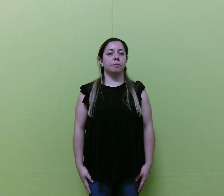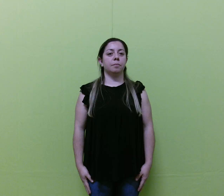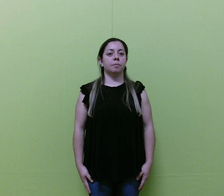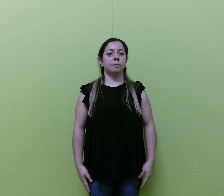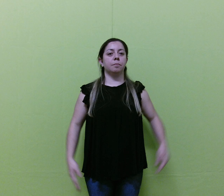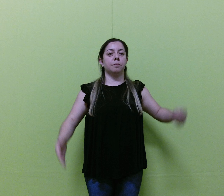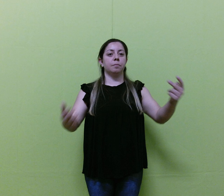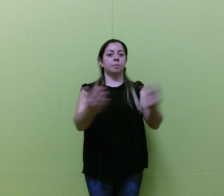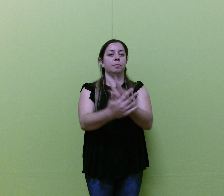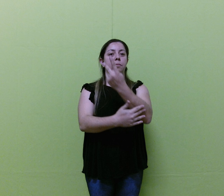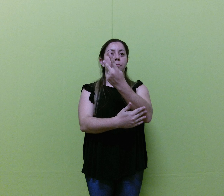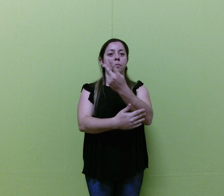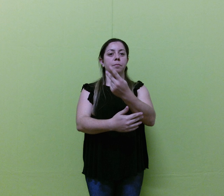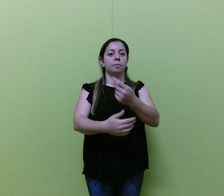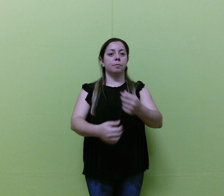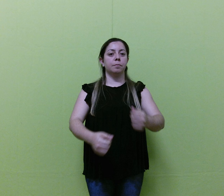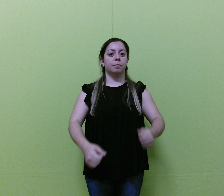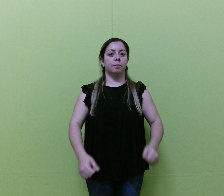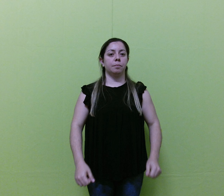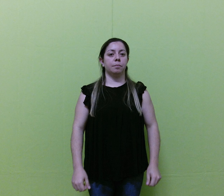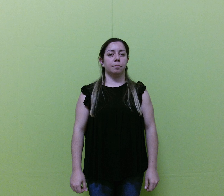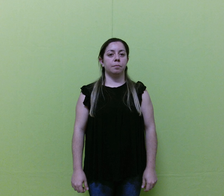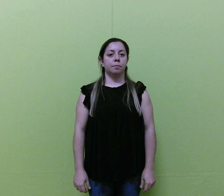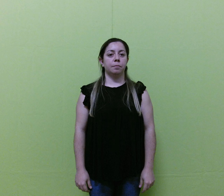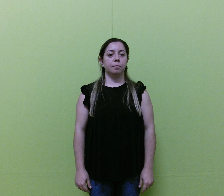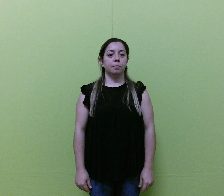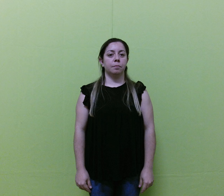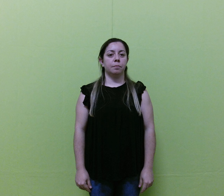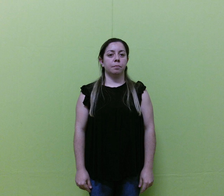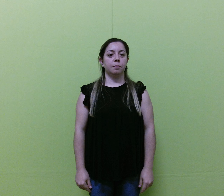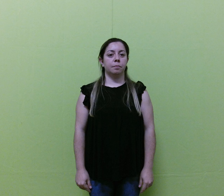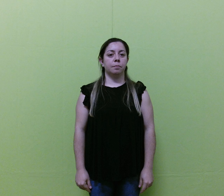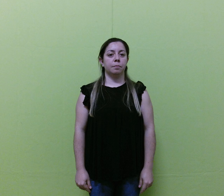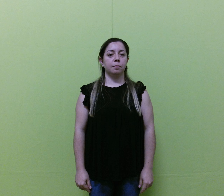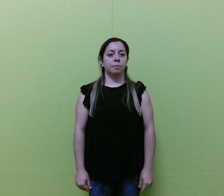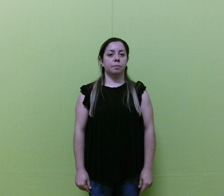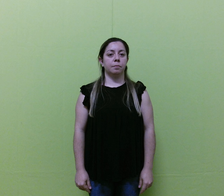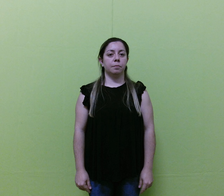acontecer